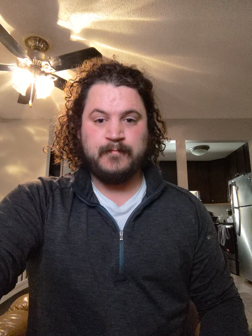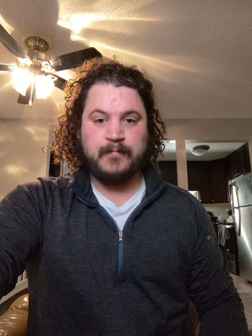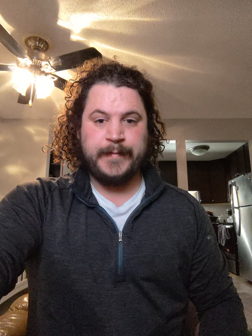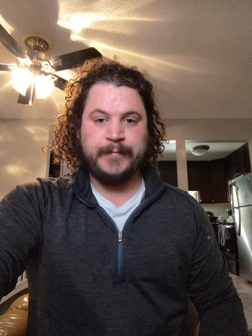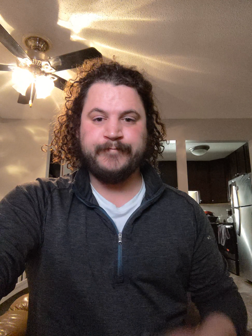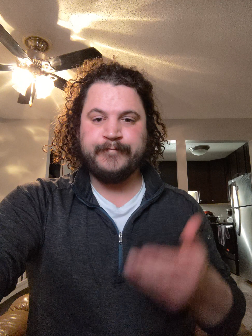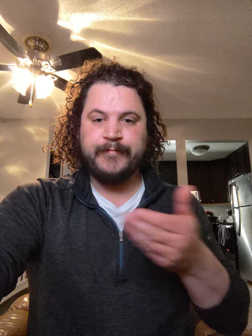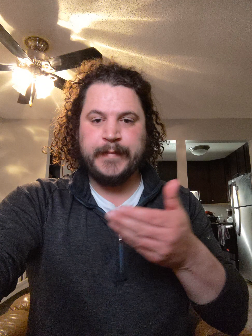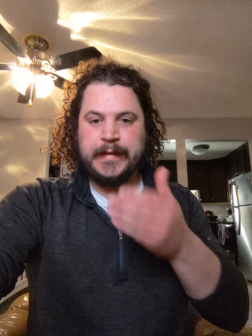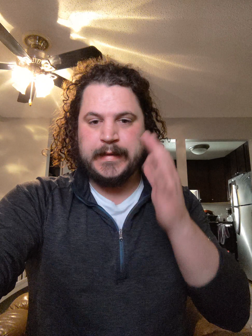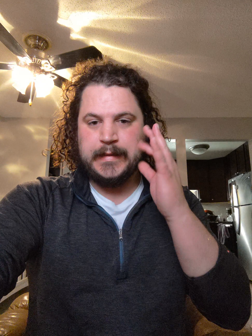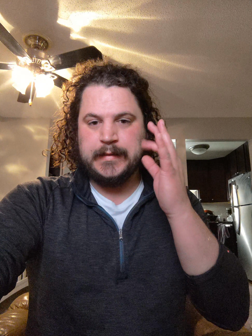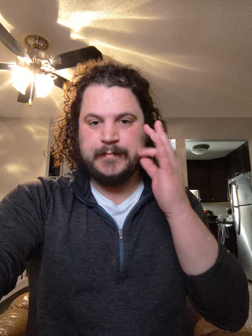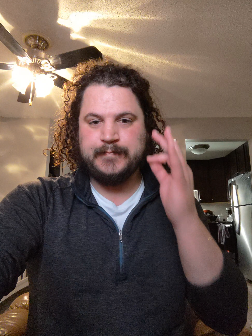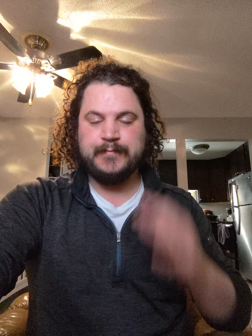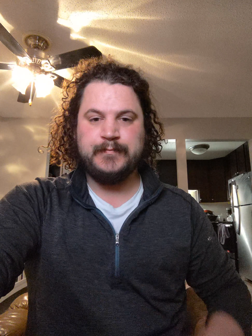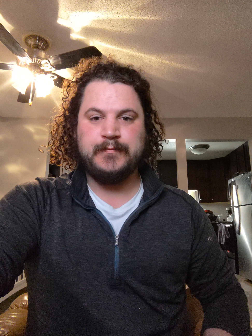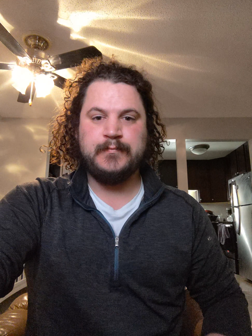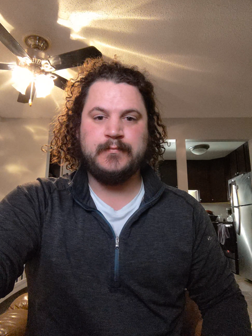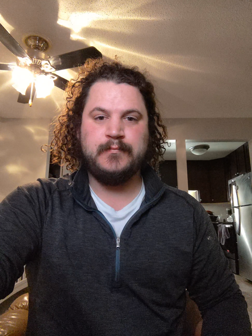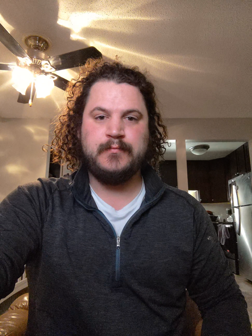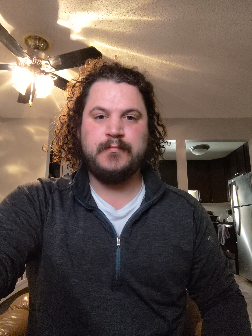kitty